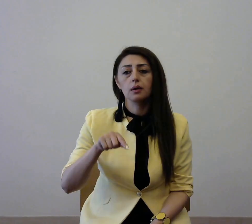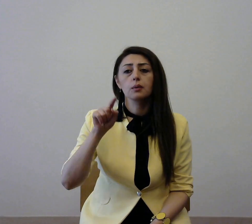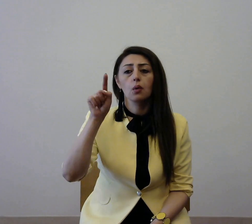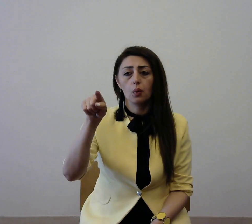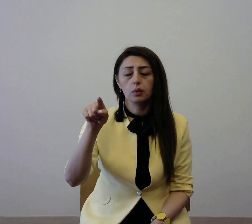ora